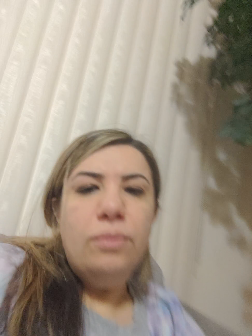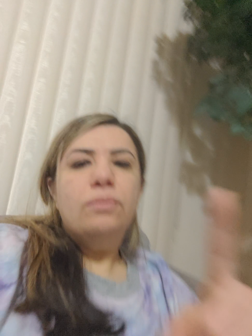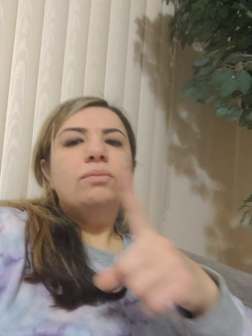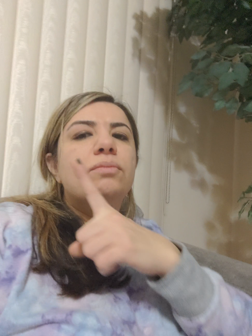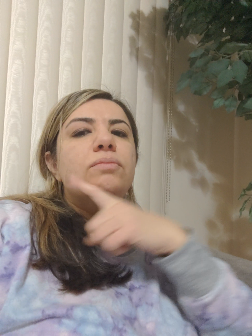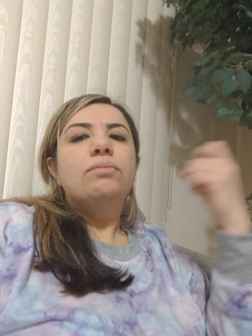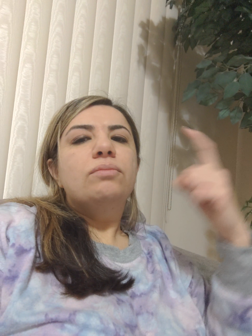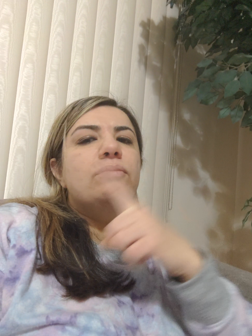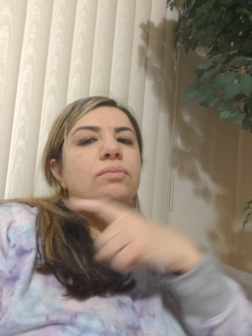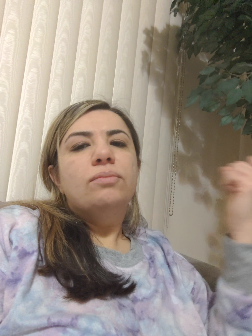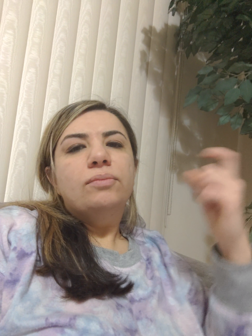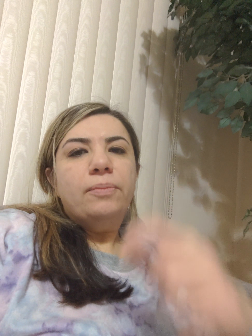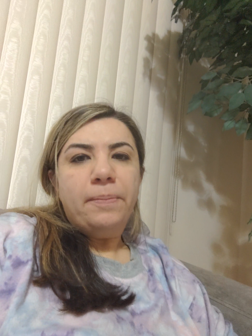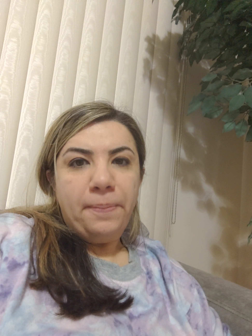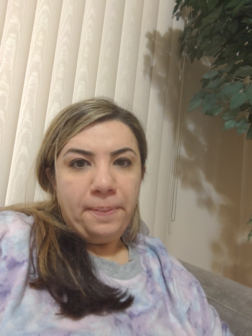dryer